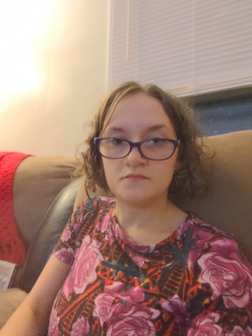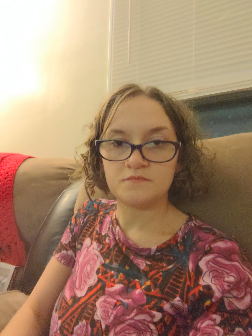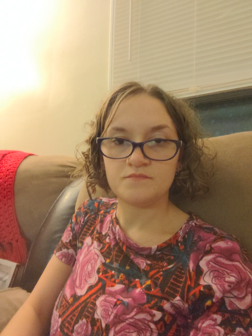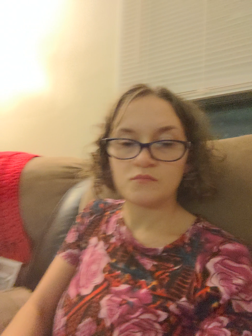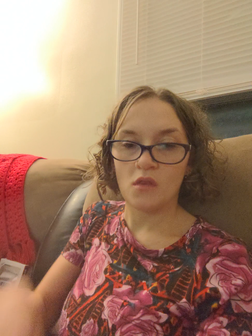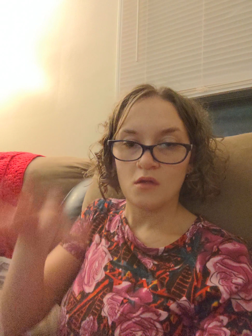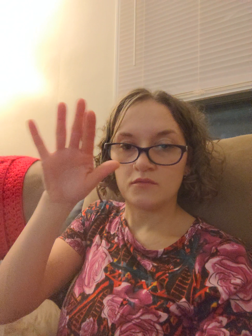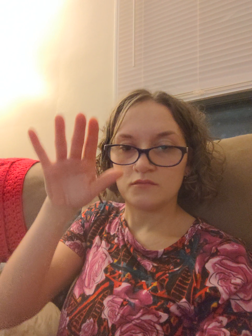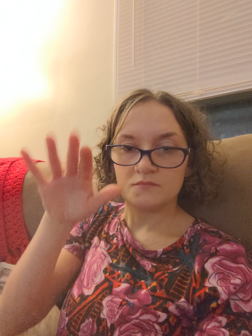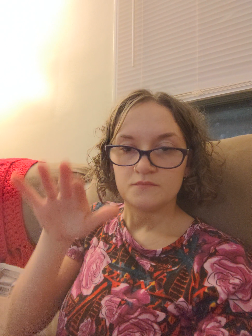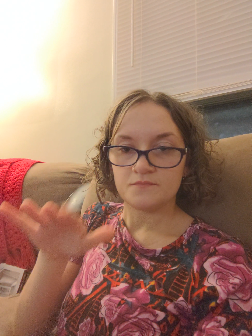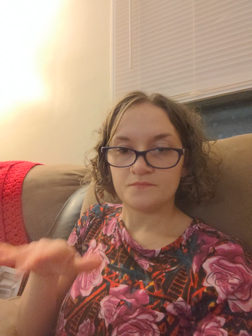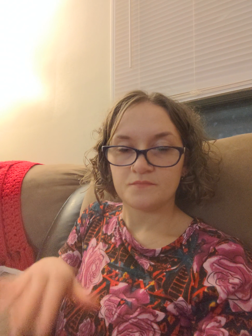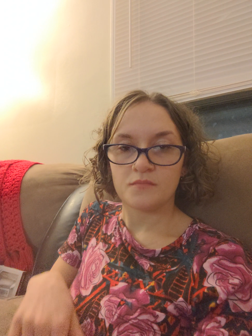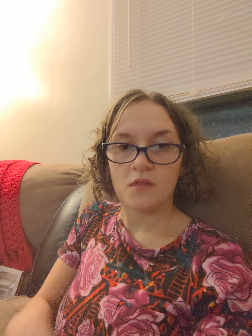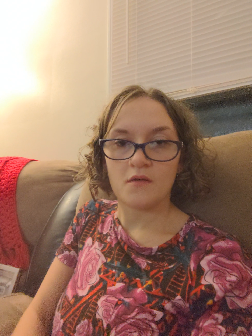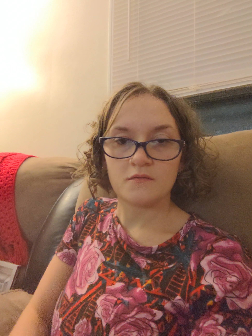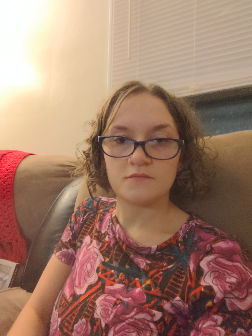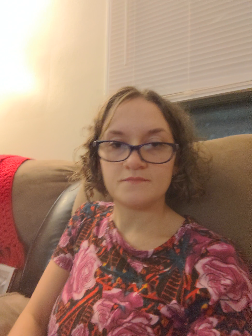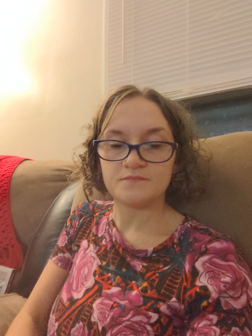snow